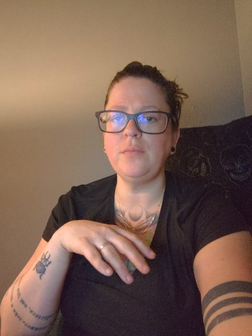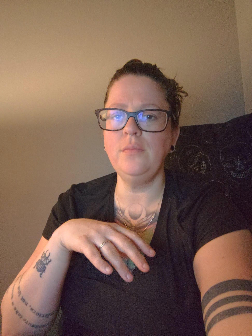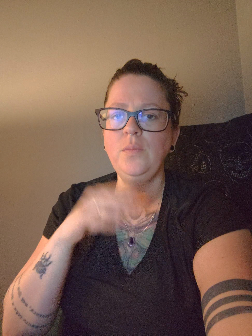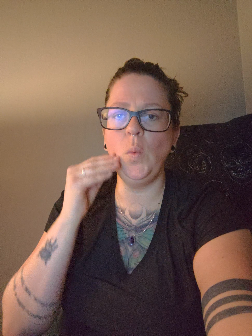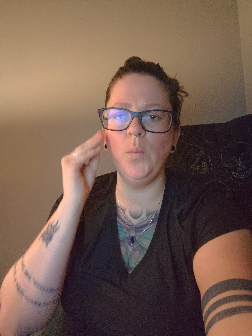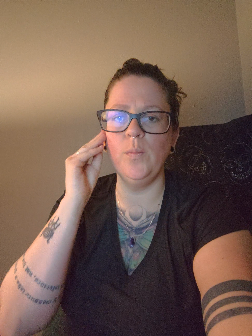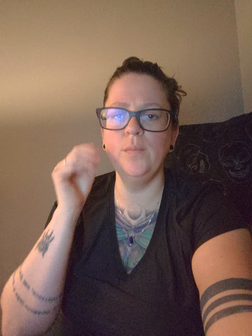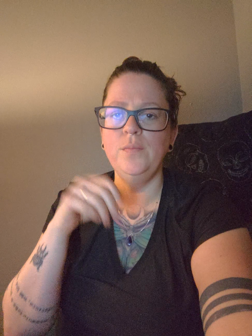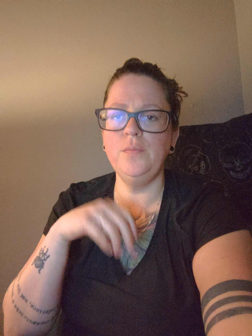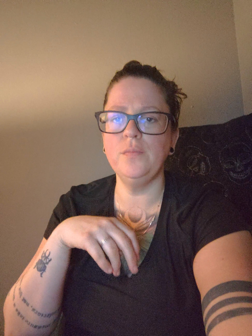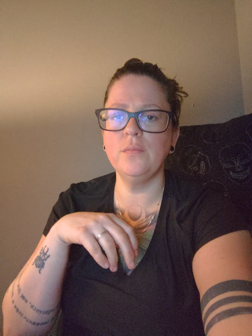home